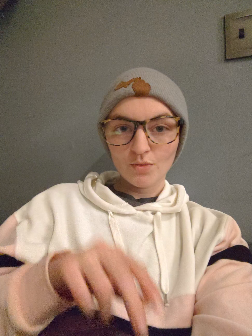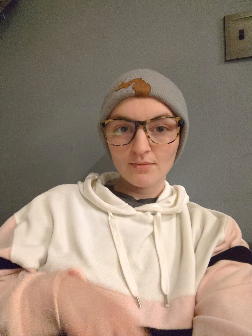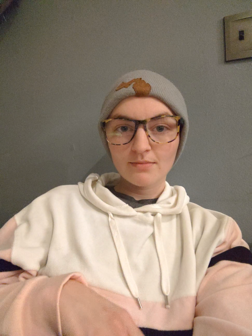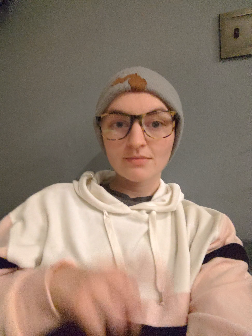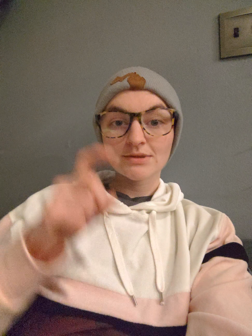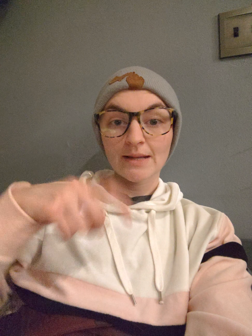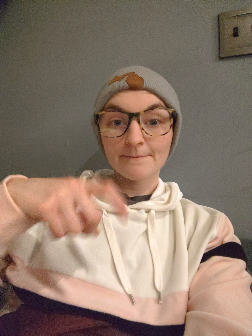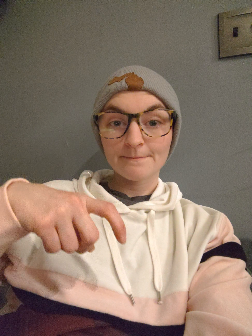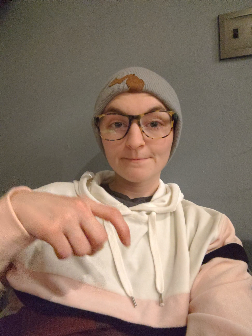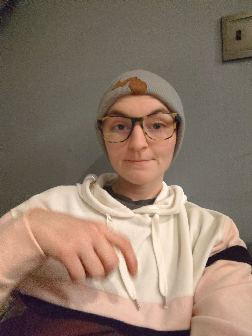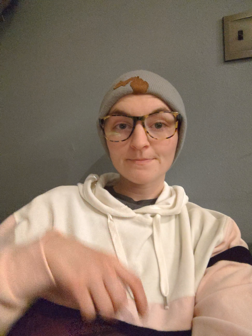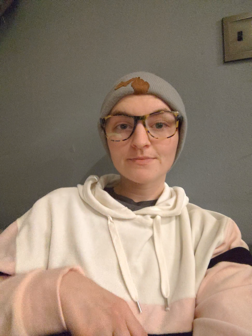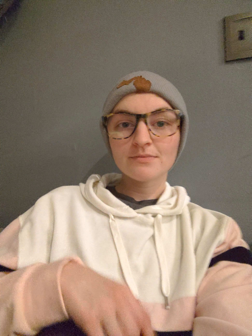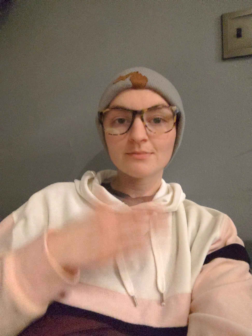time